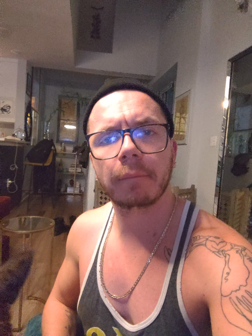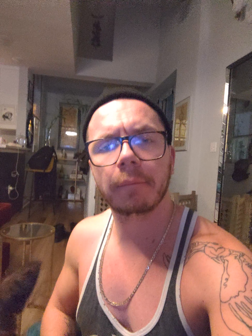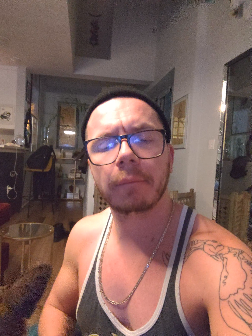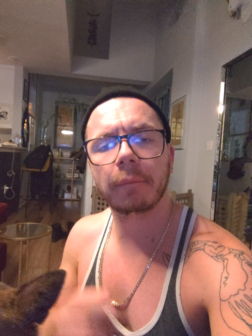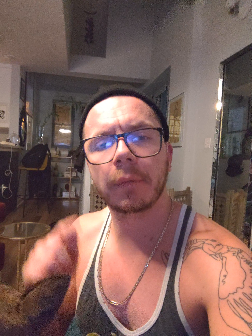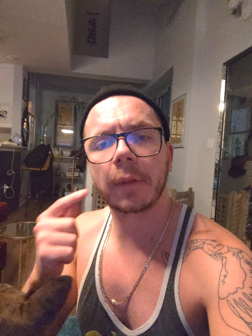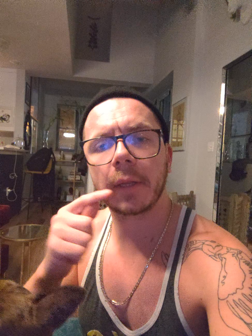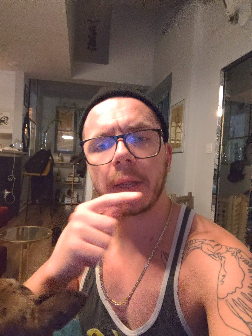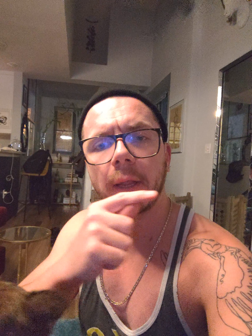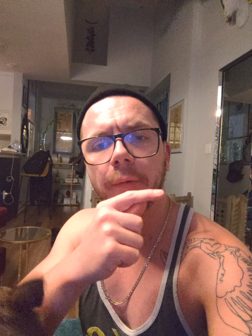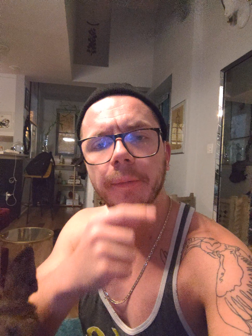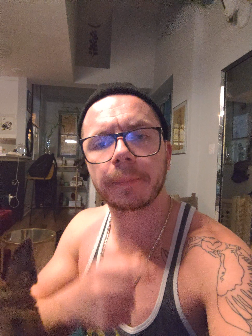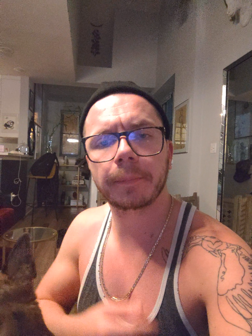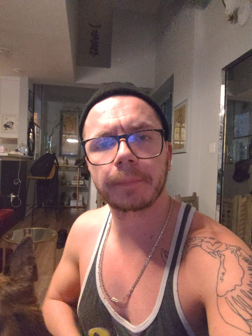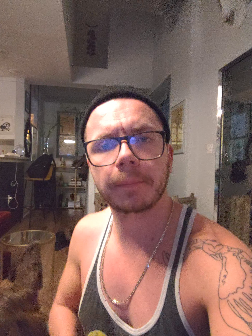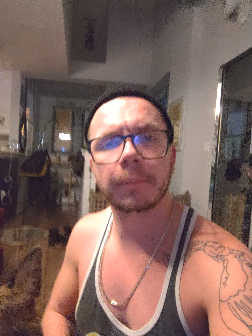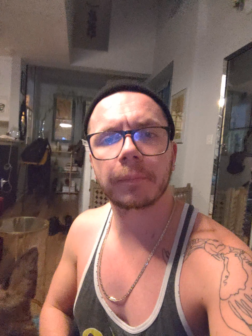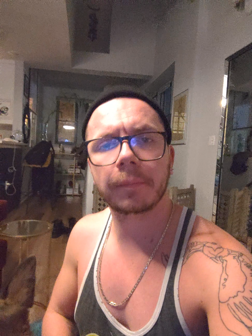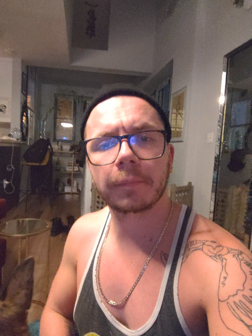carrot